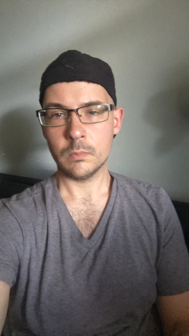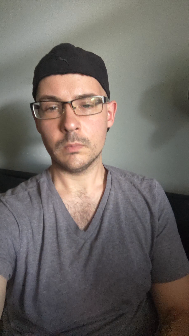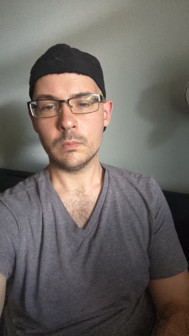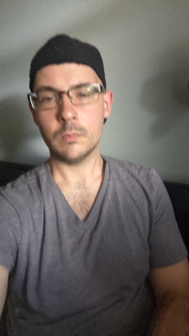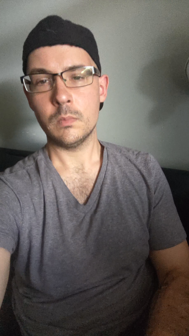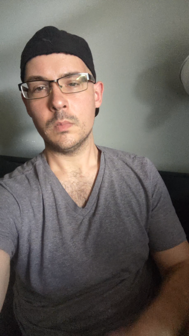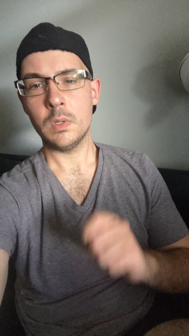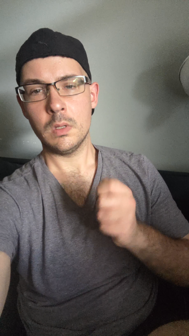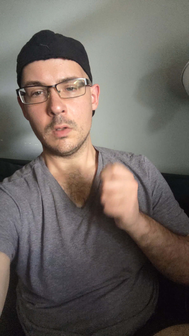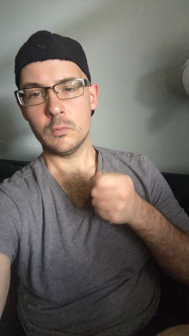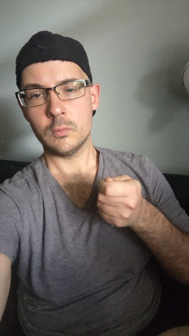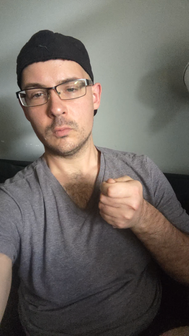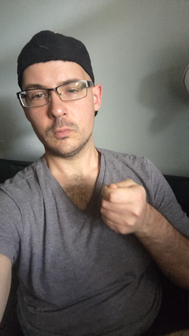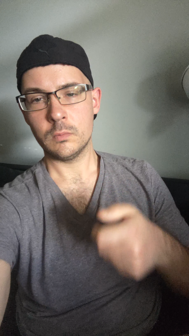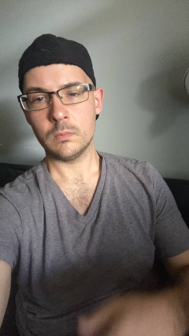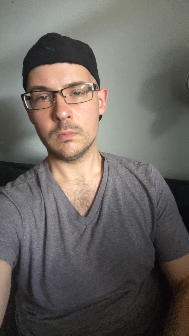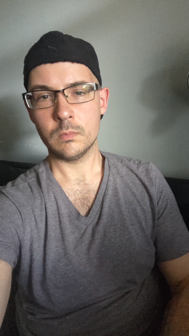cart